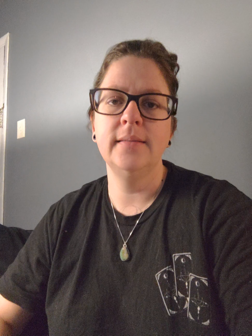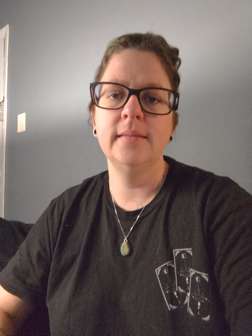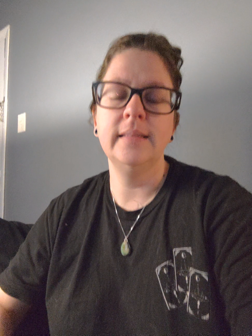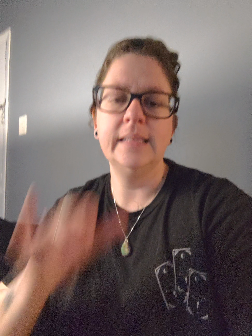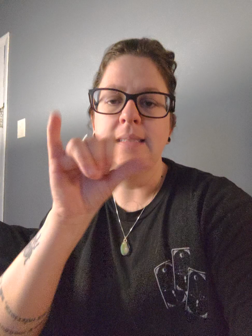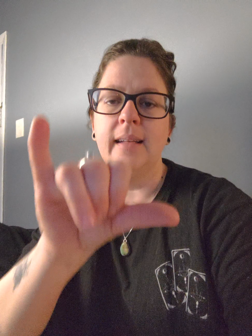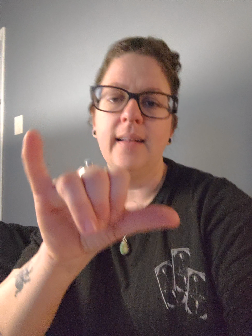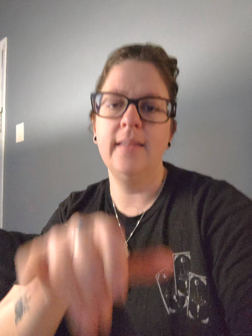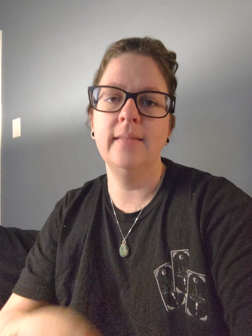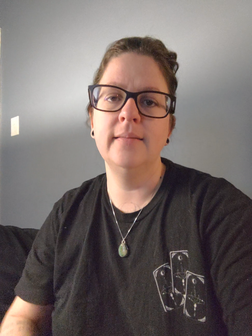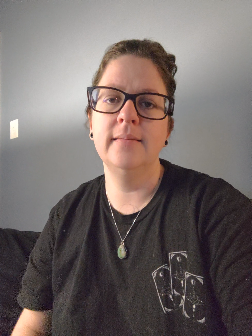stay